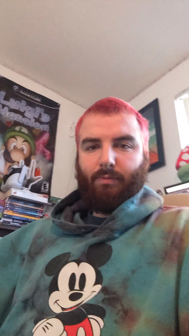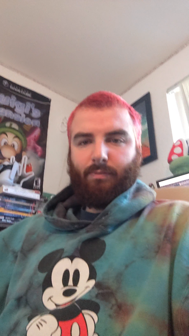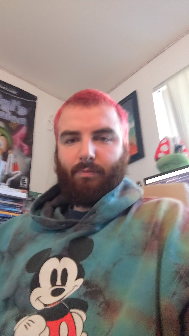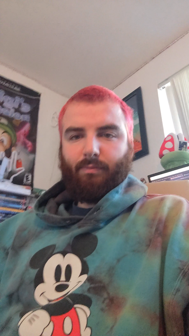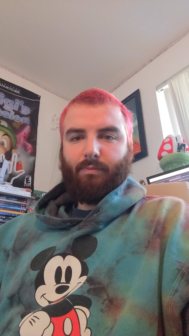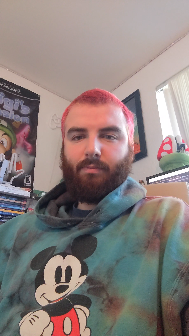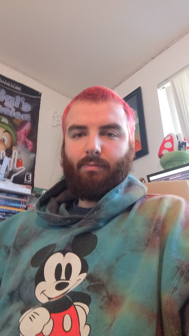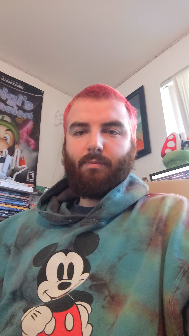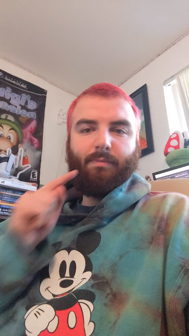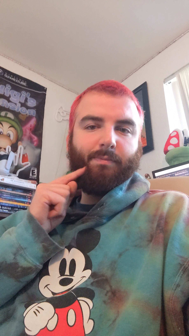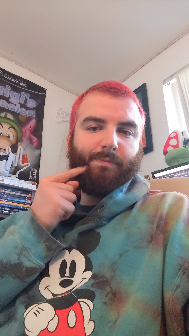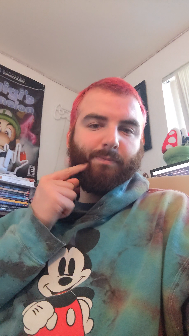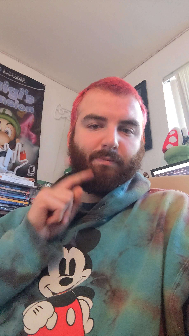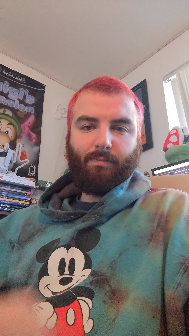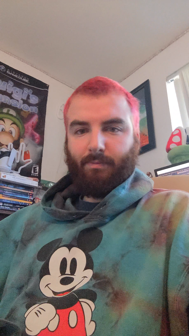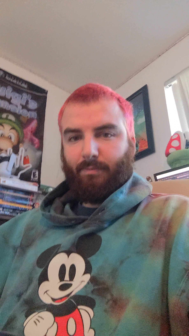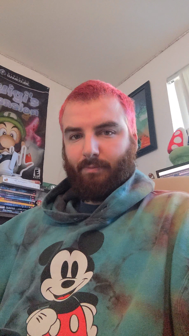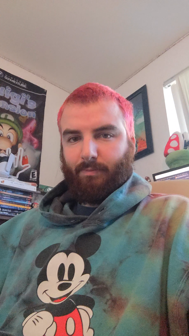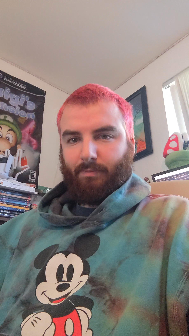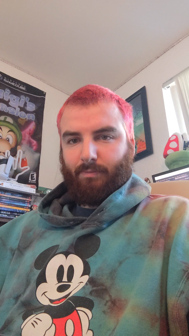candy